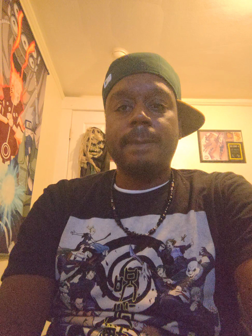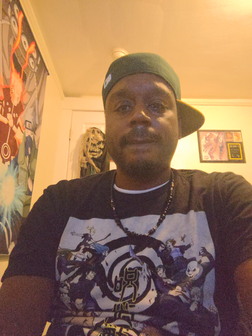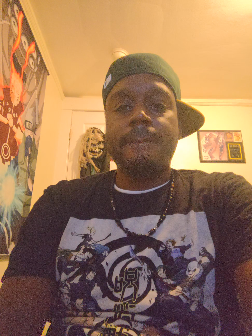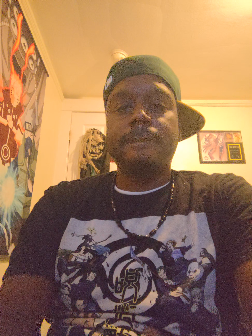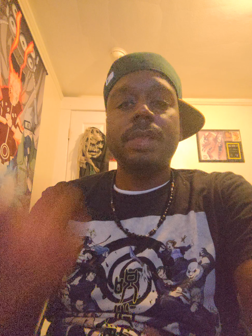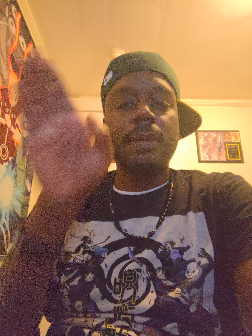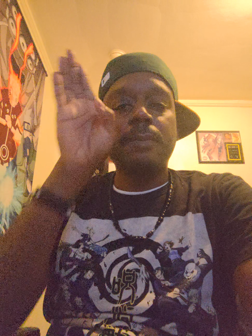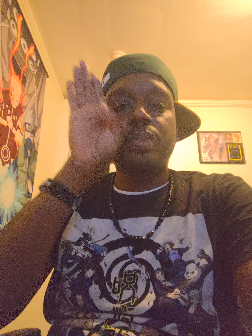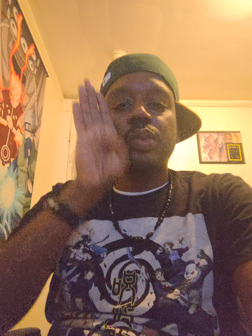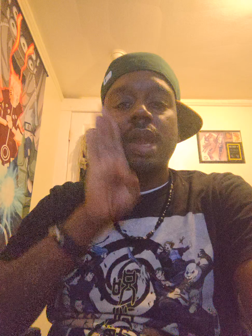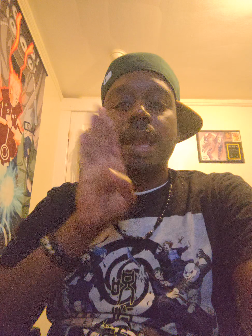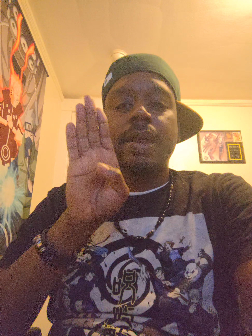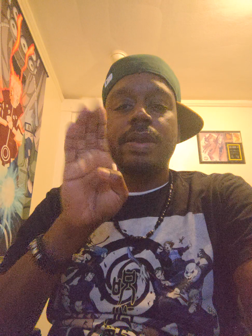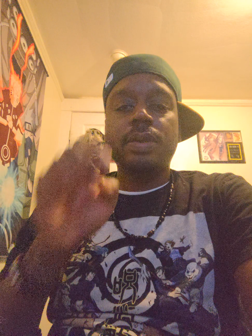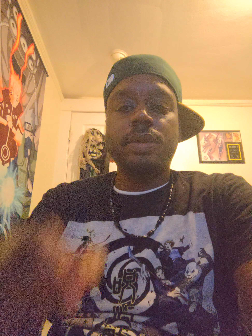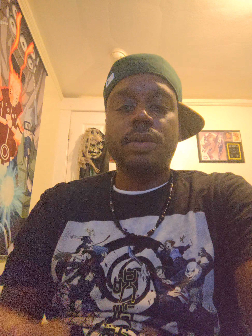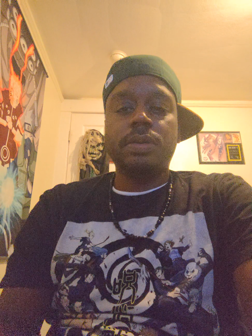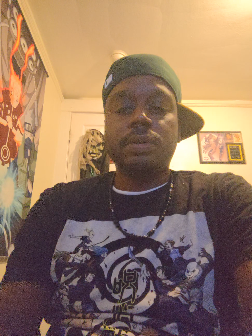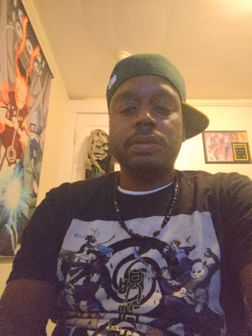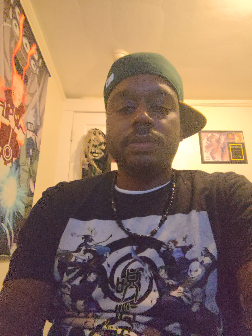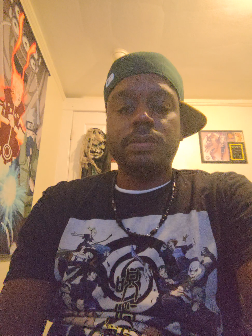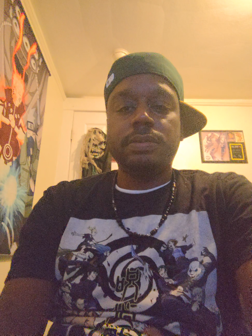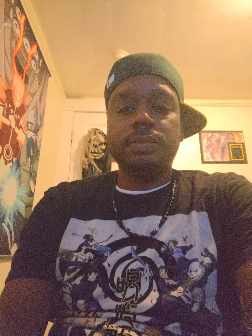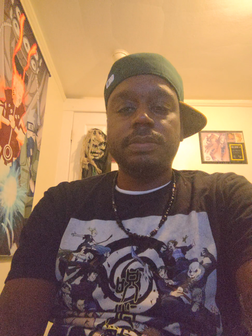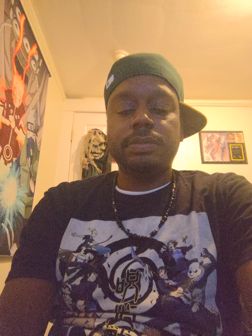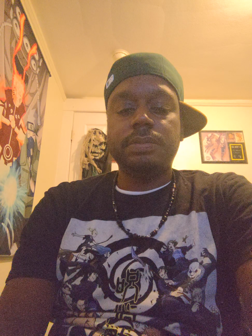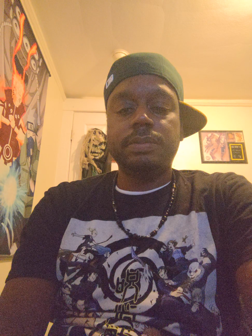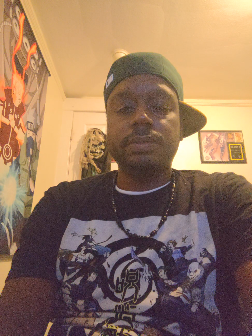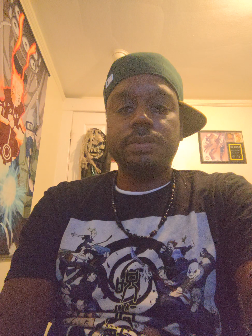brown